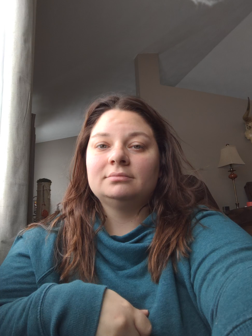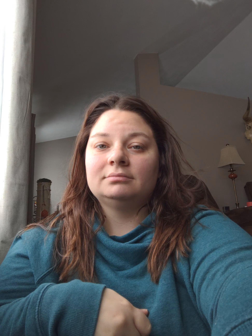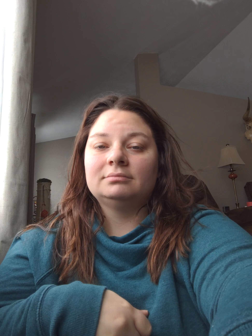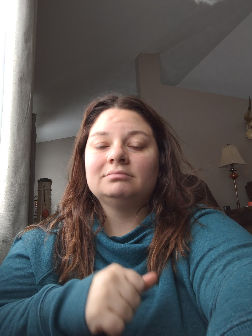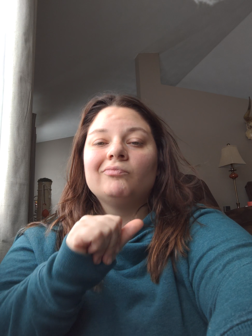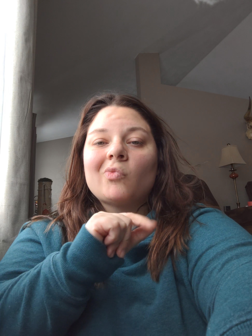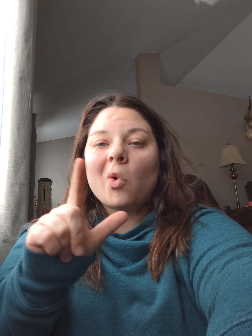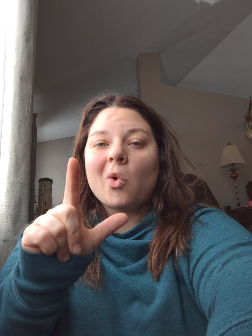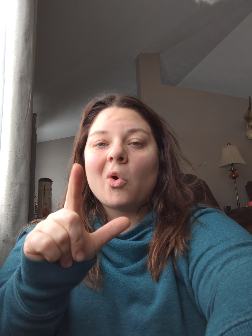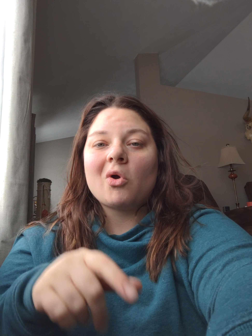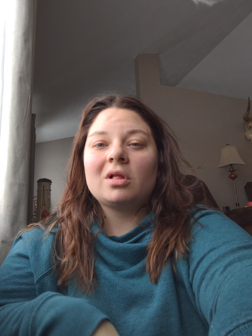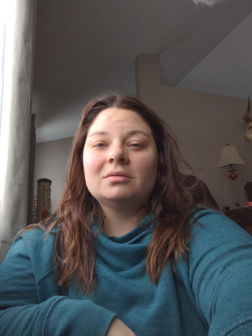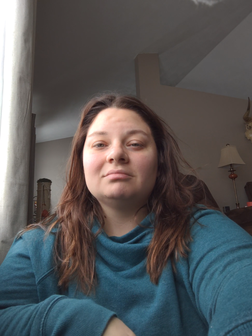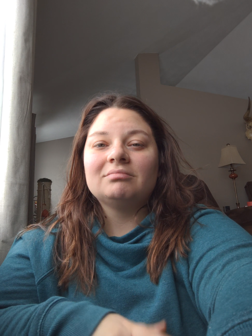all